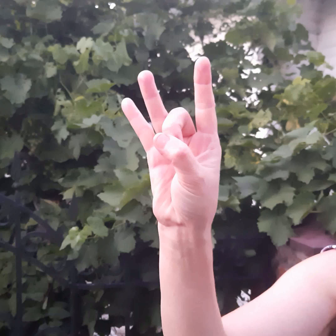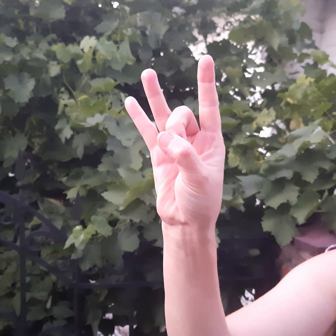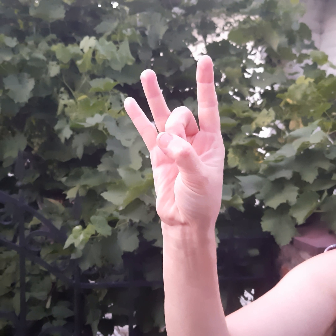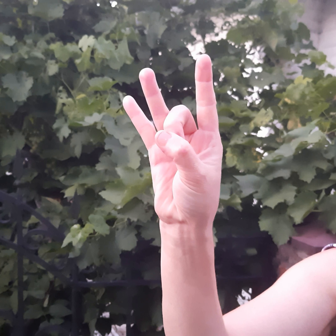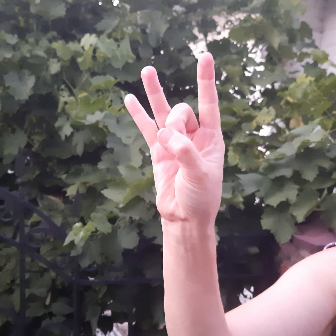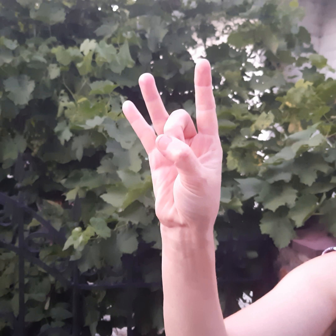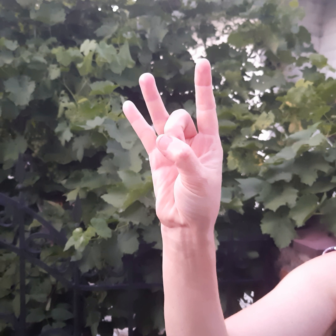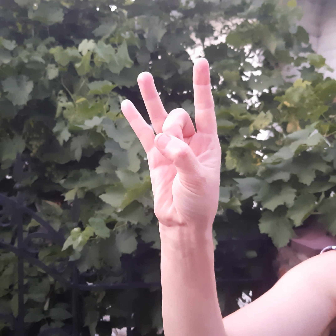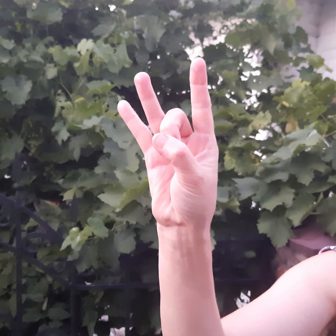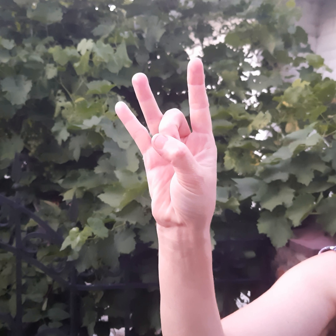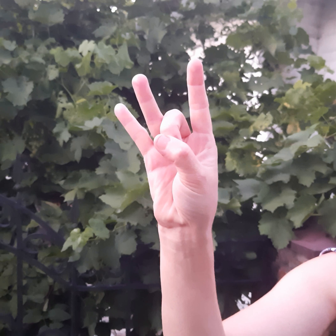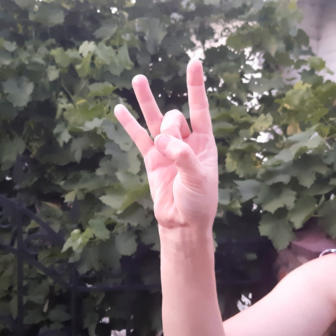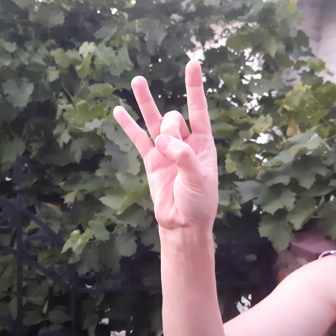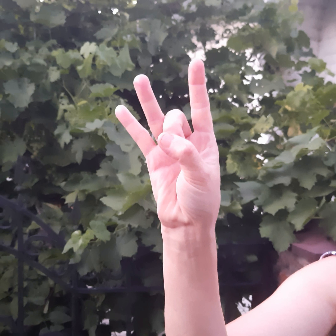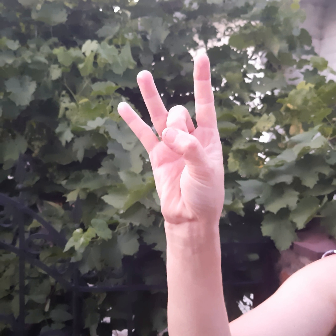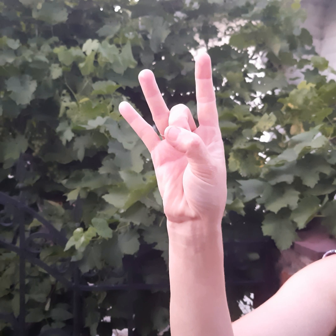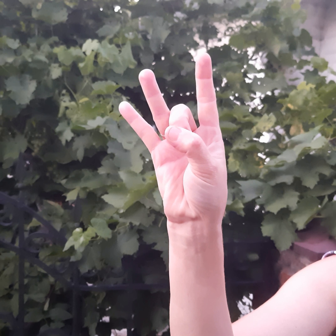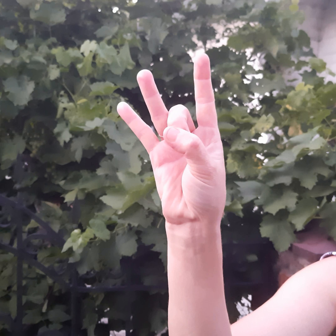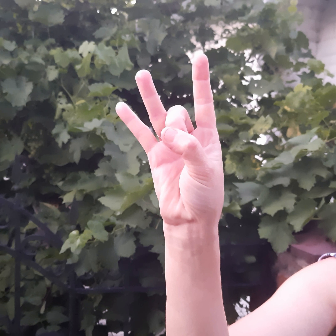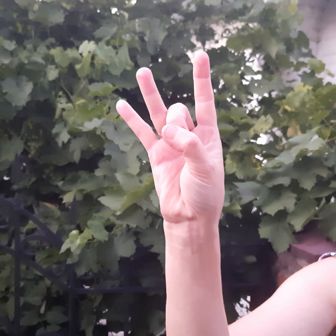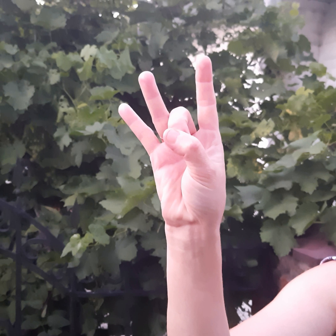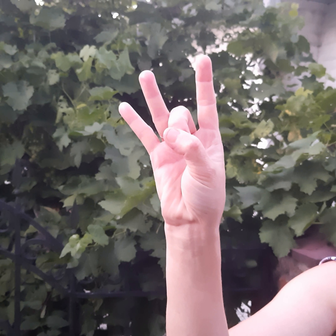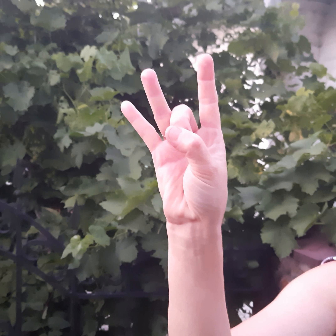Р